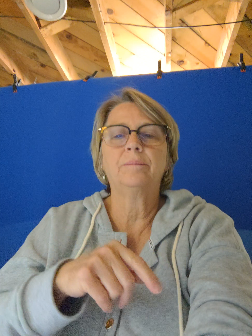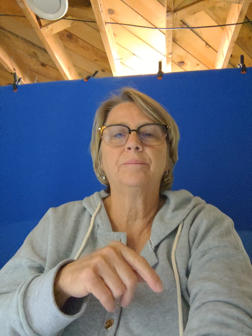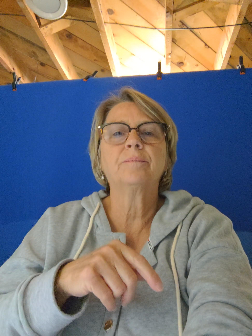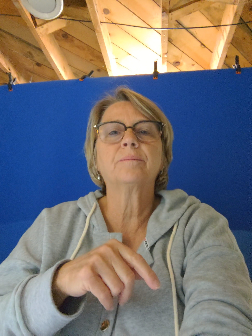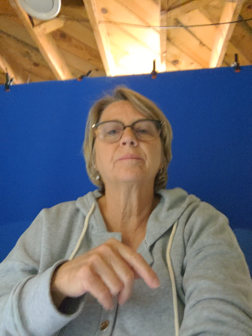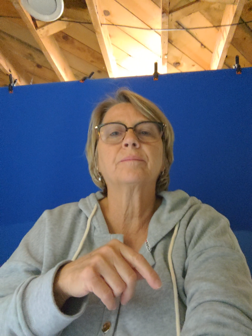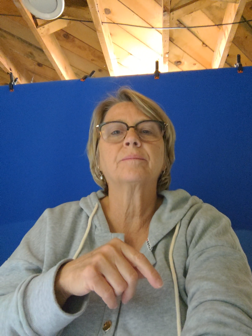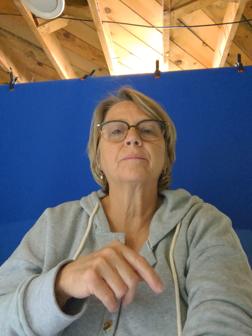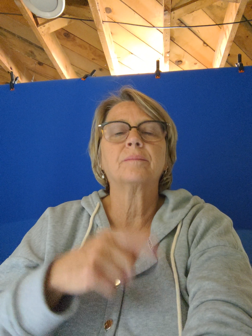wake